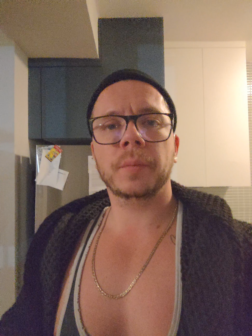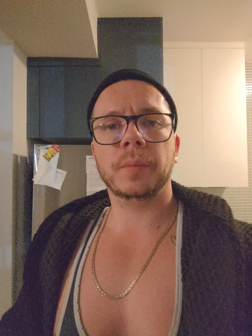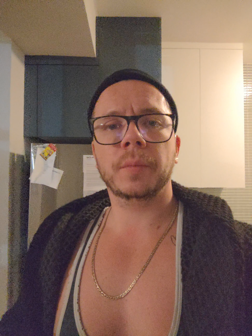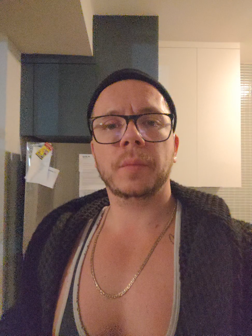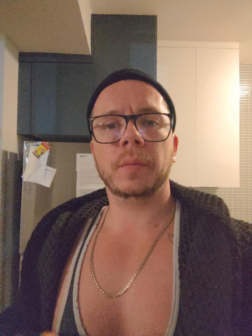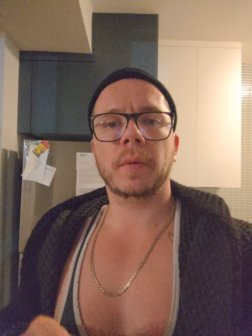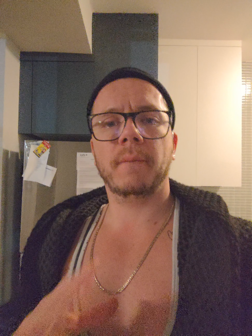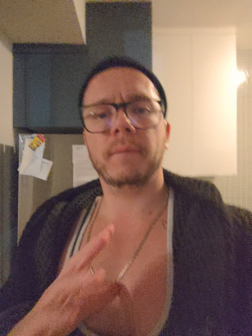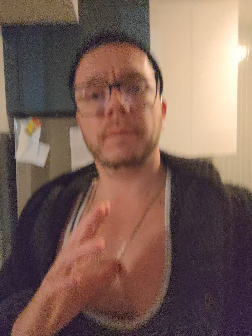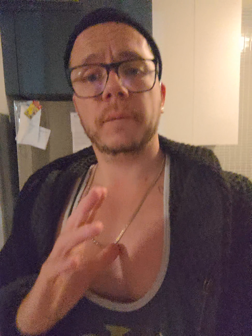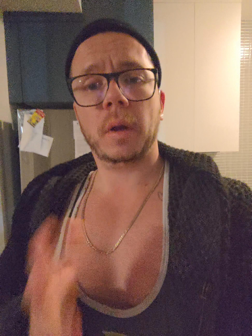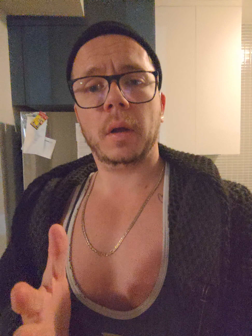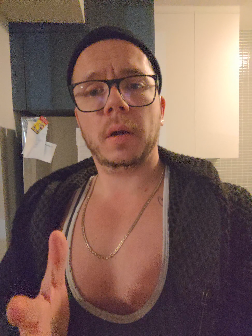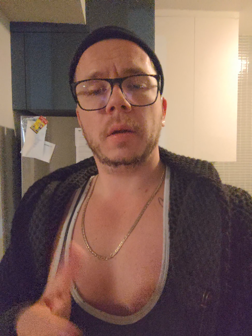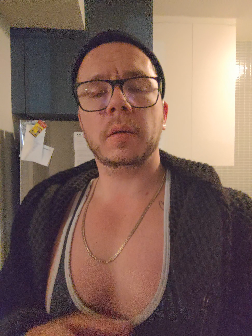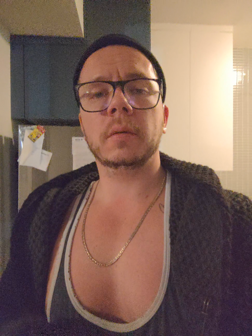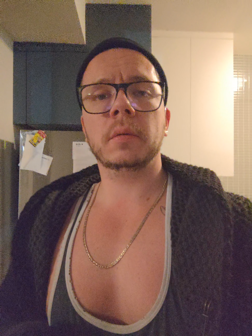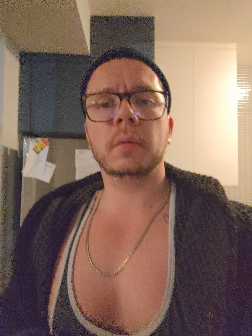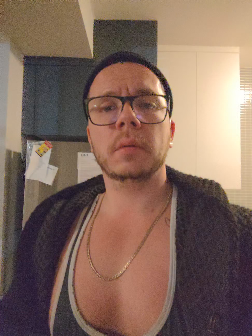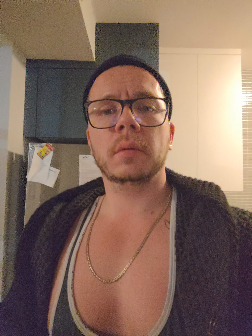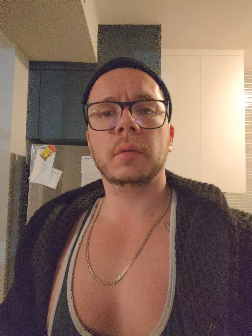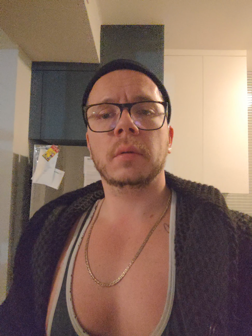fine